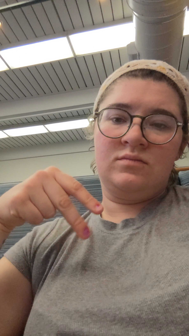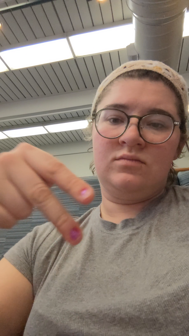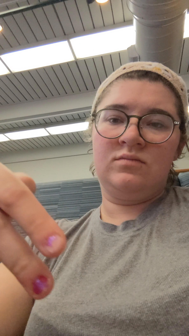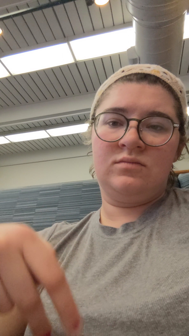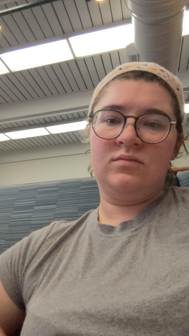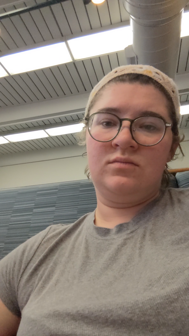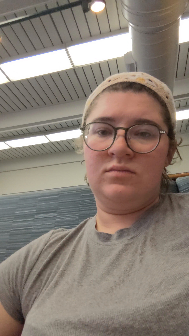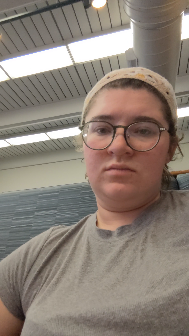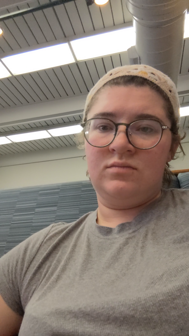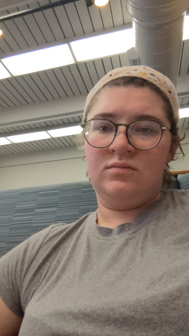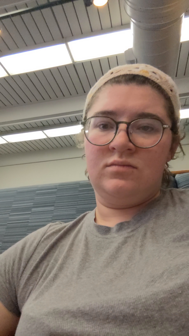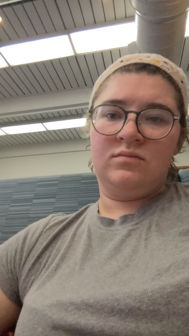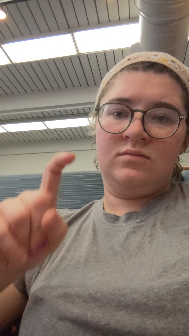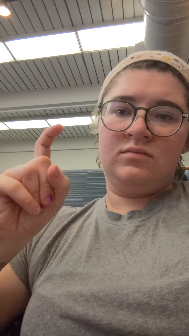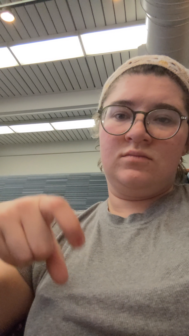must